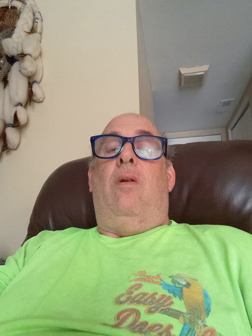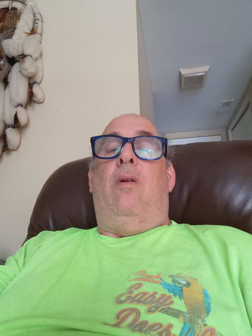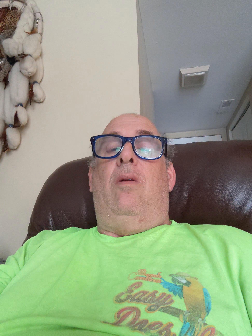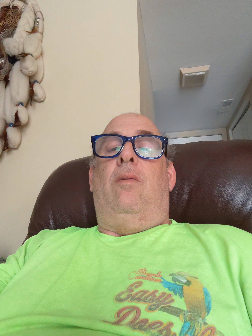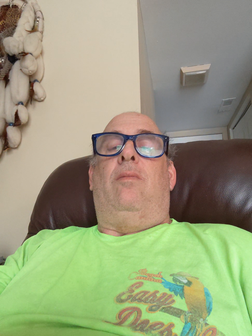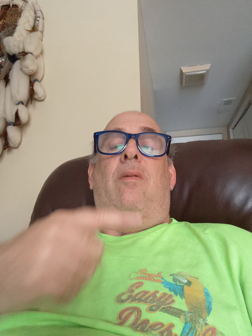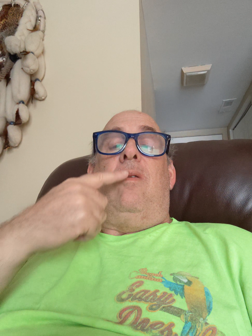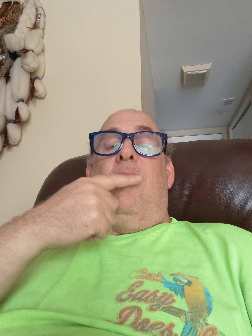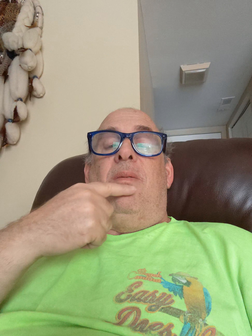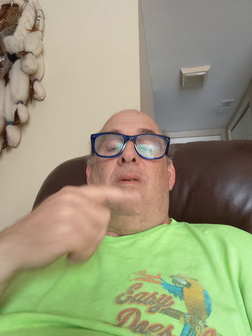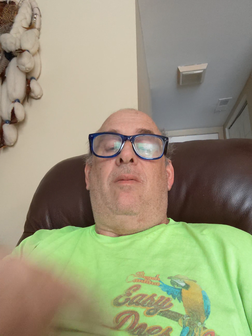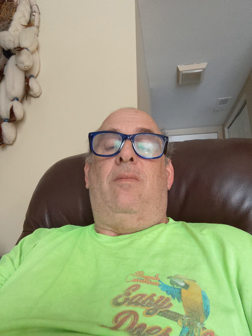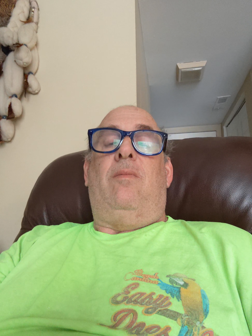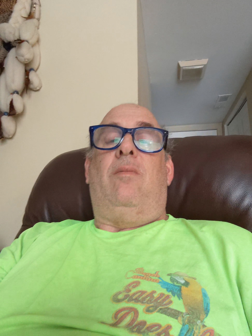lips